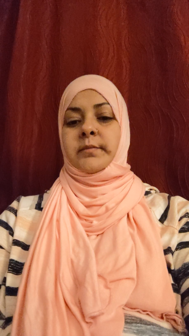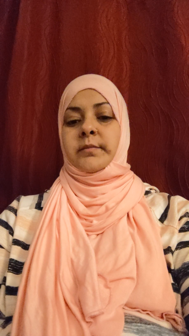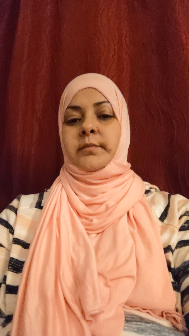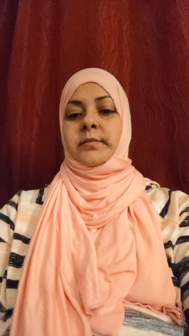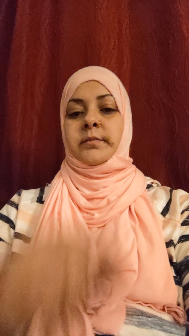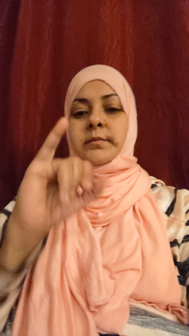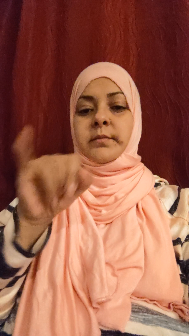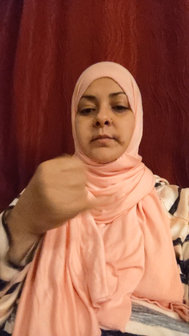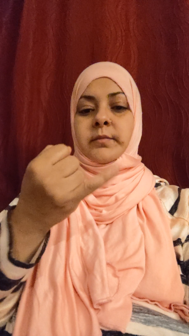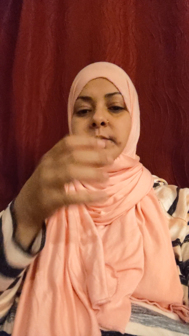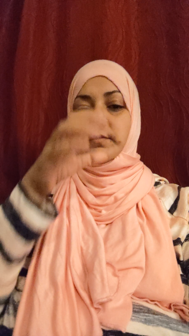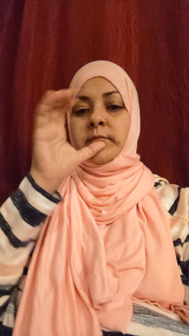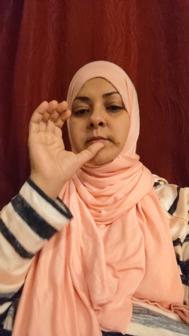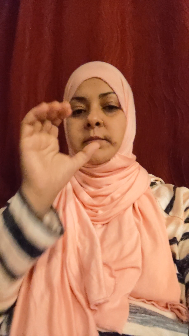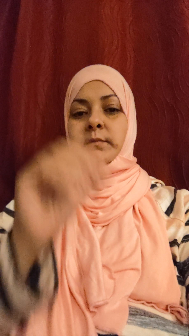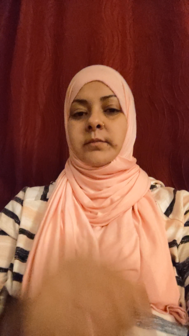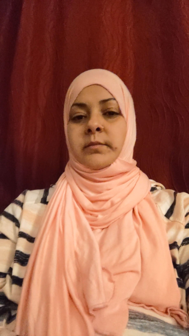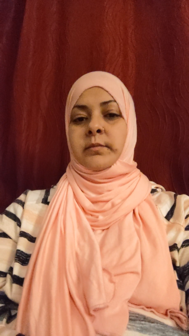juice